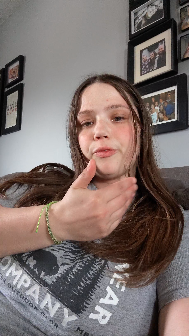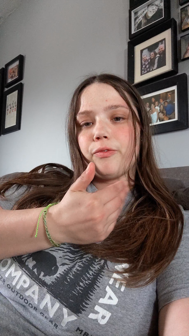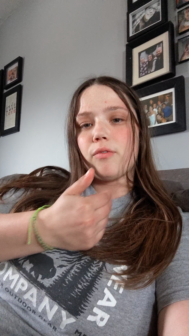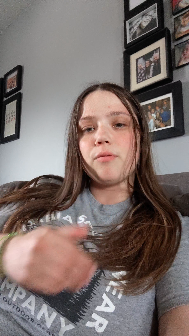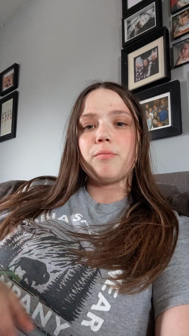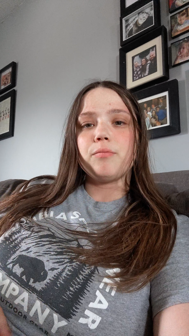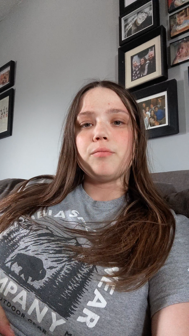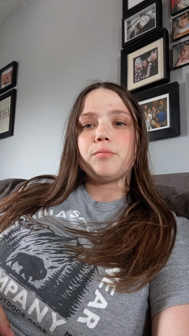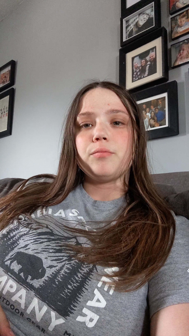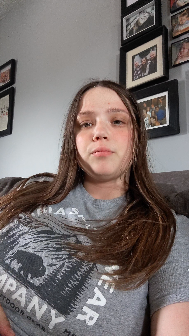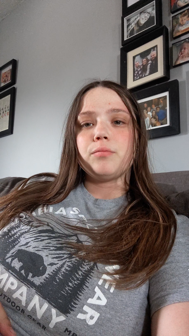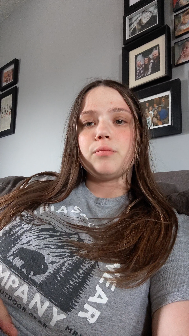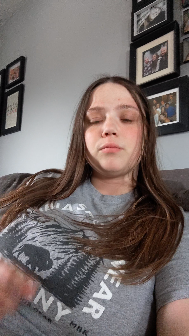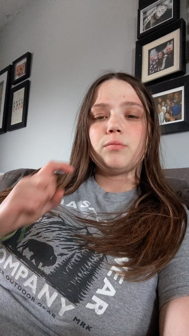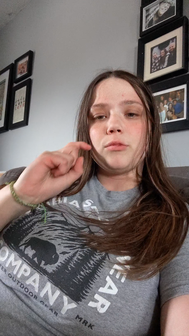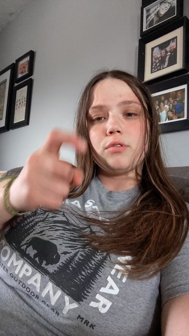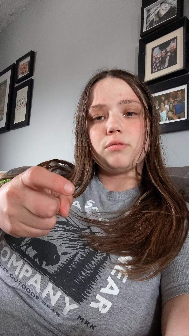present